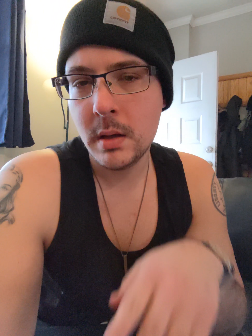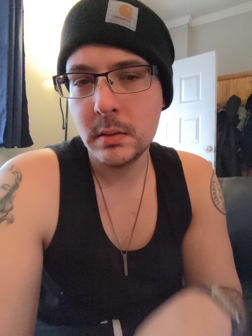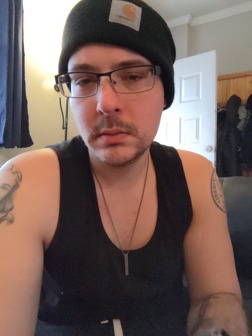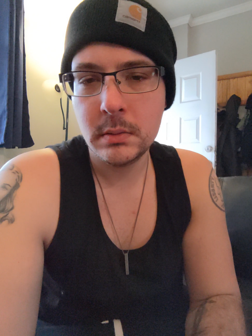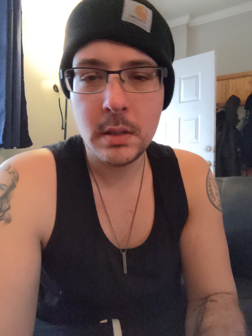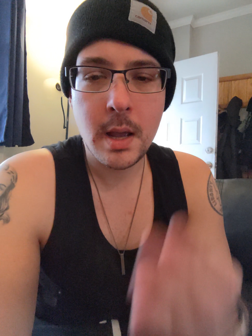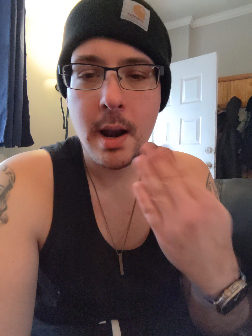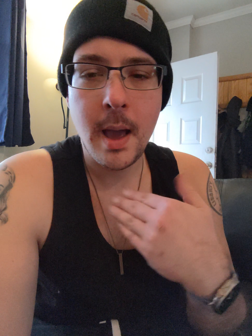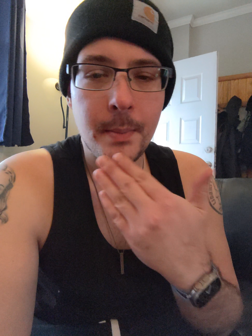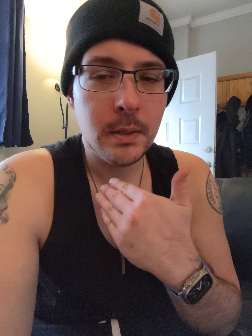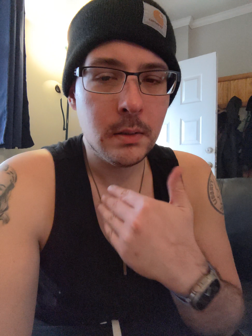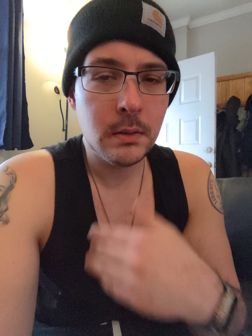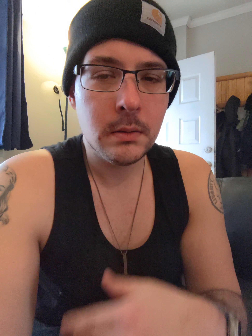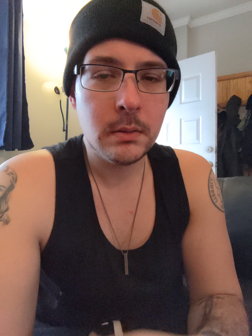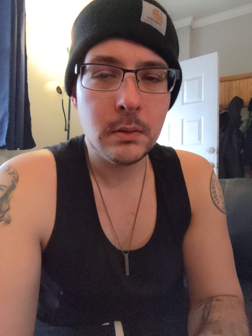napkin